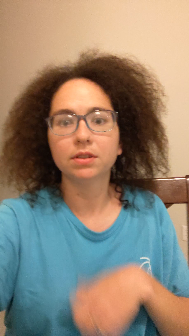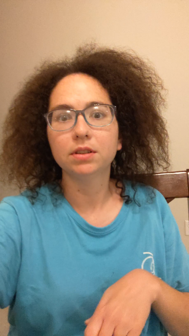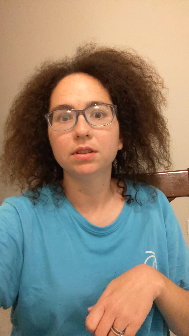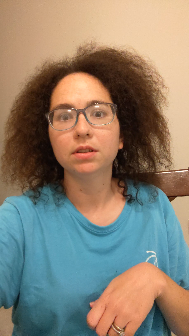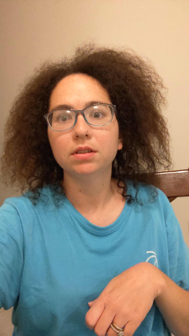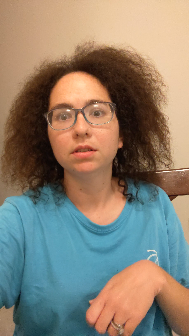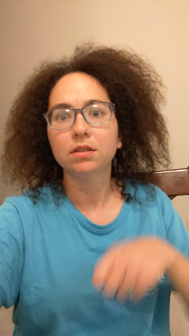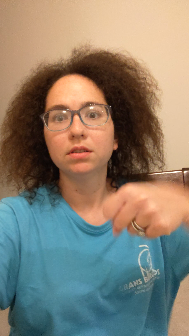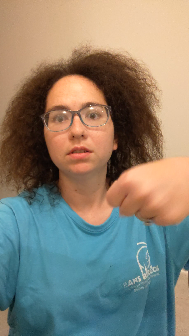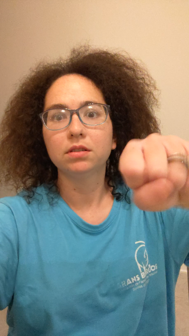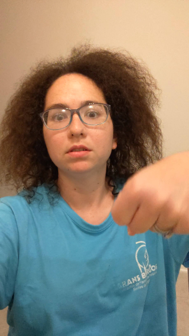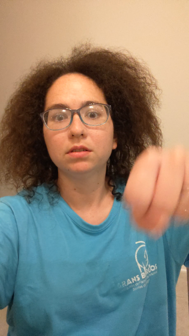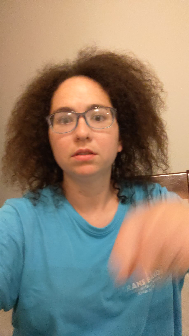motorcycle